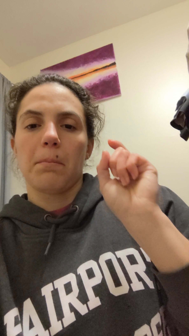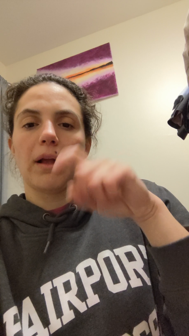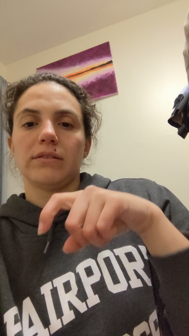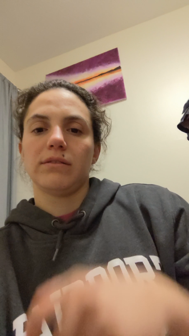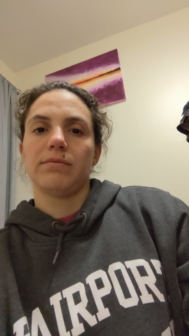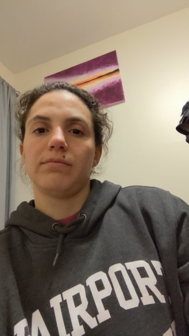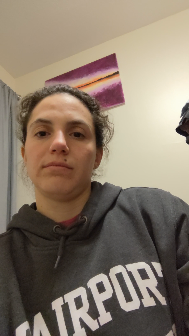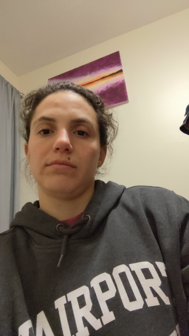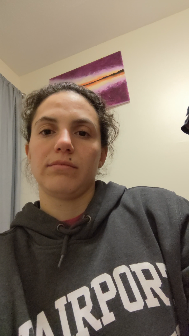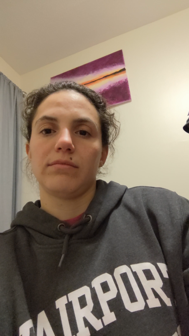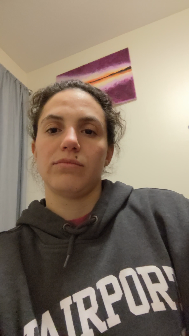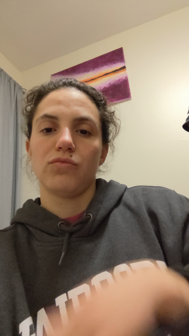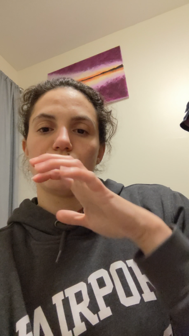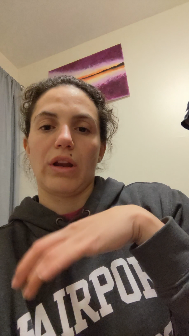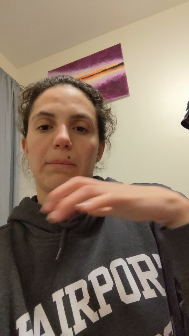grapes